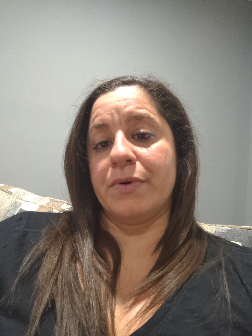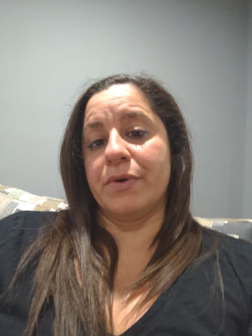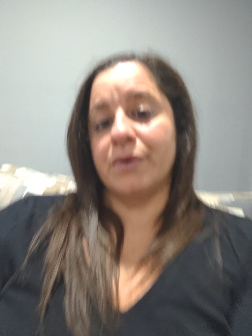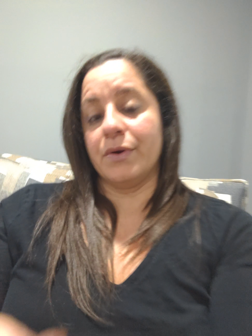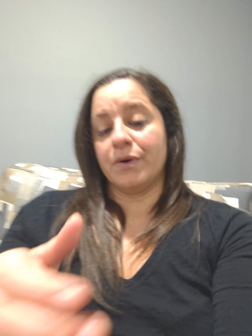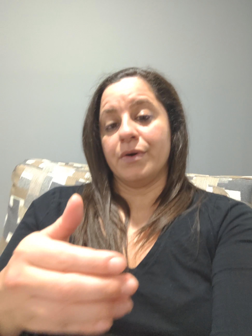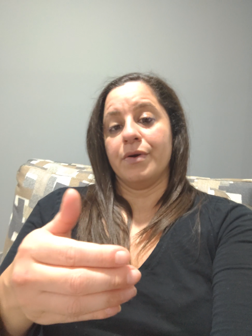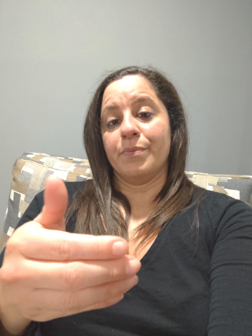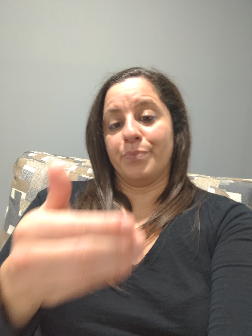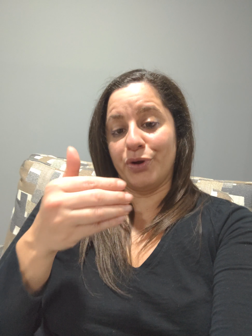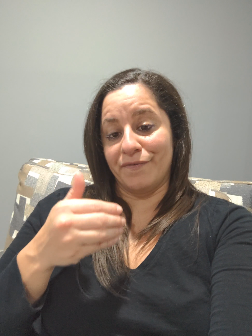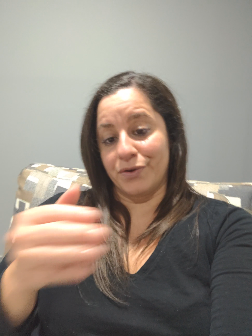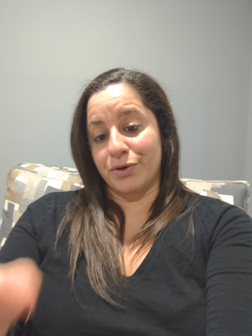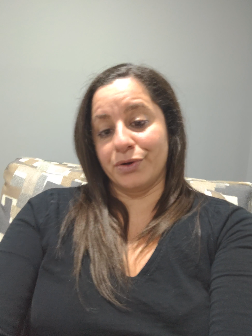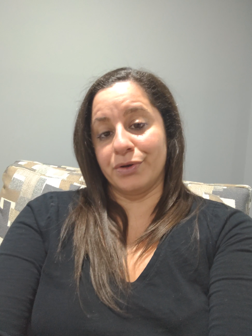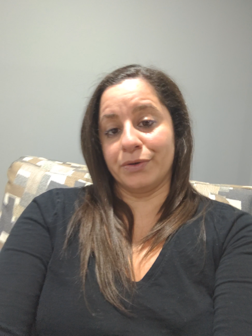before